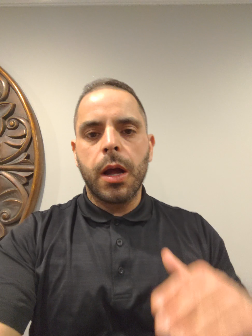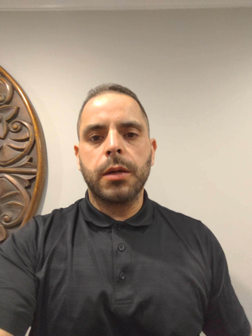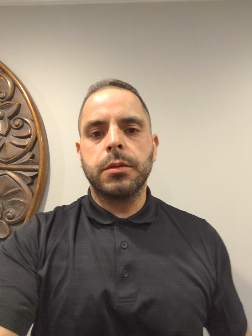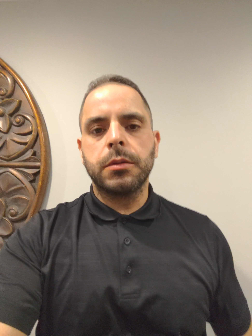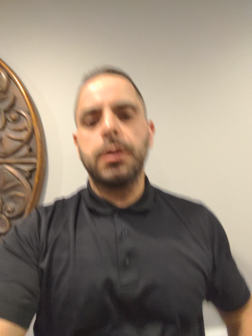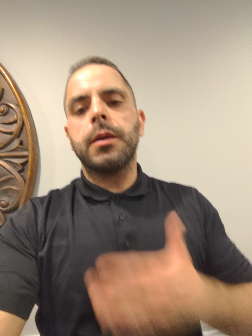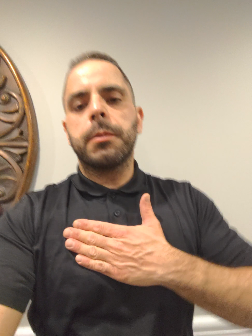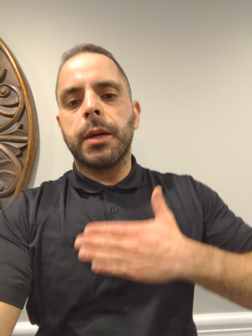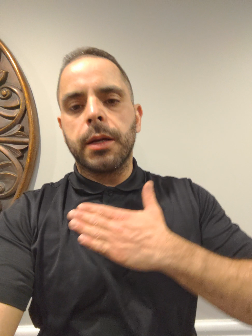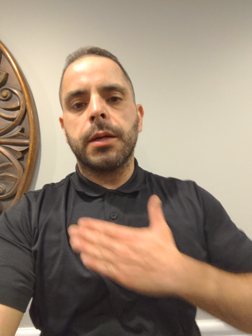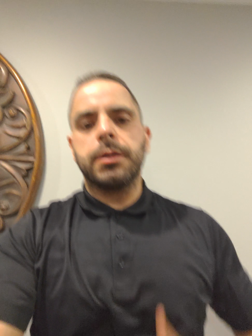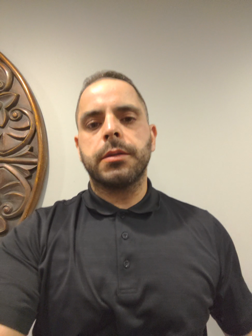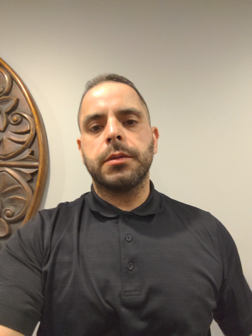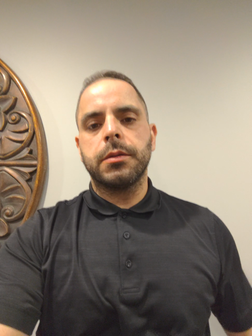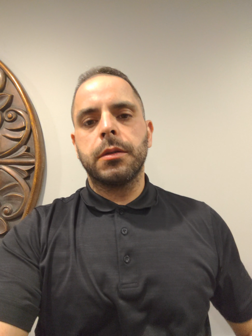please